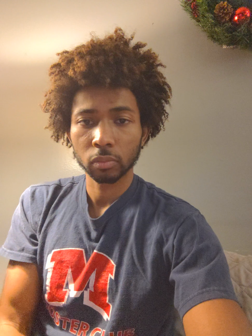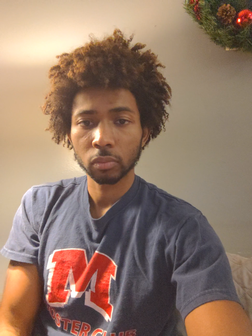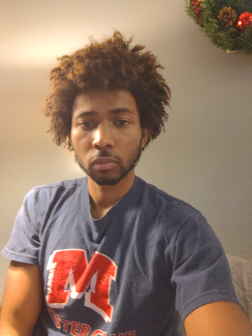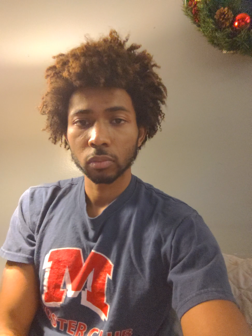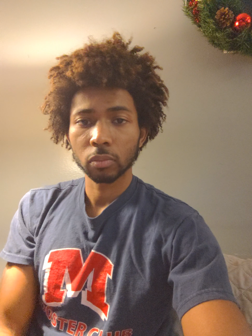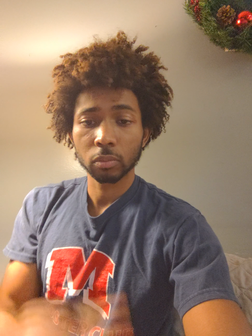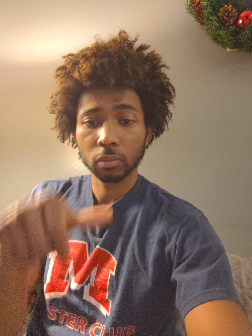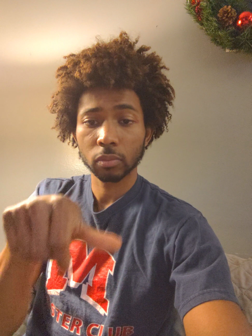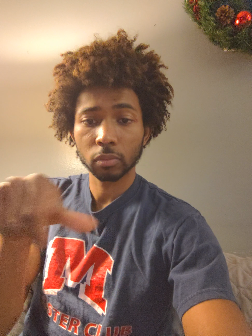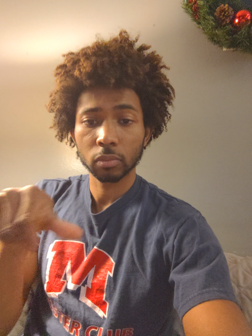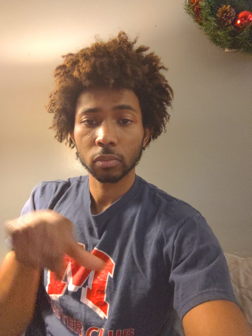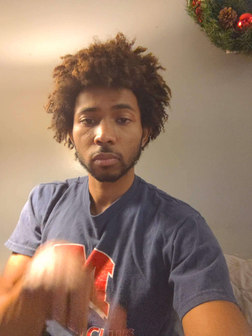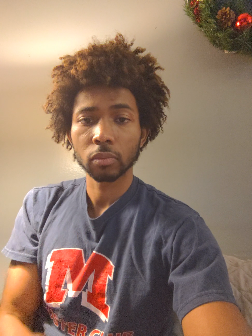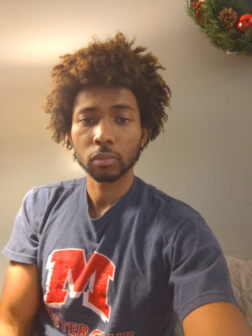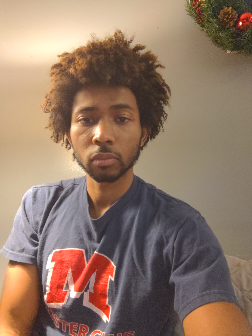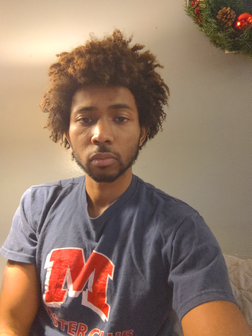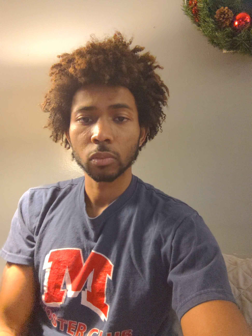puzzle